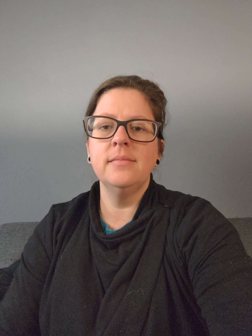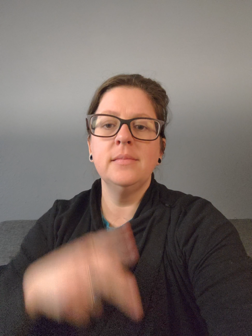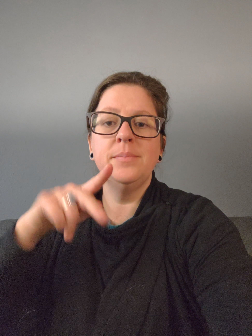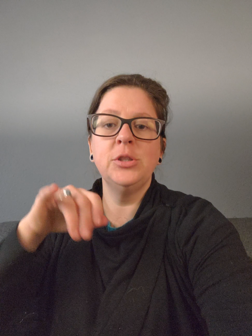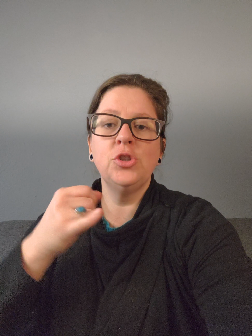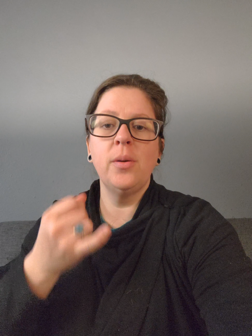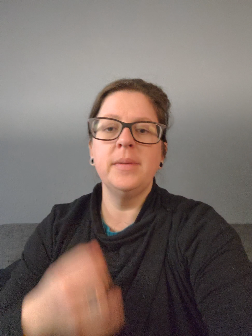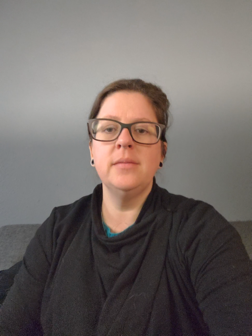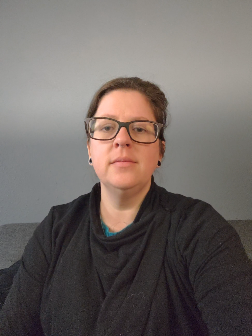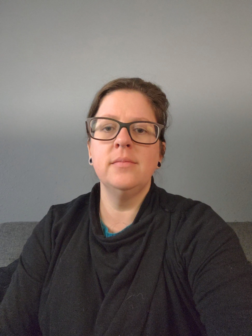pajamas